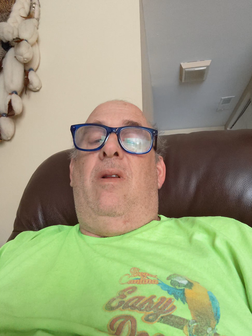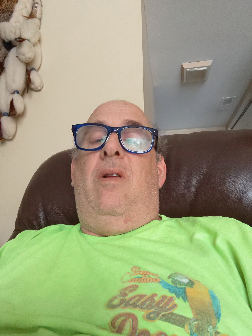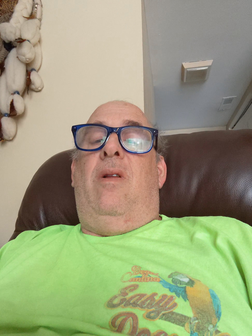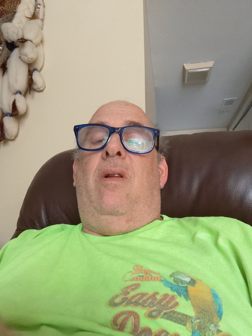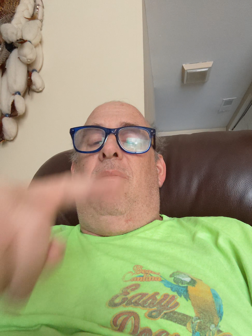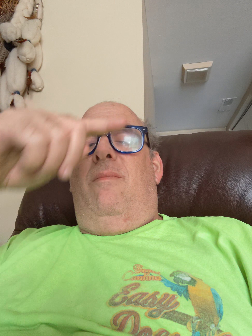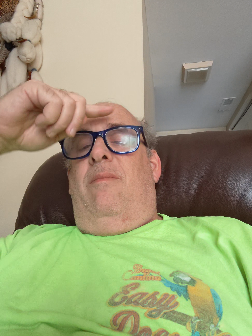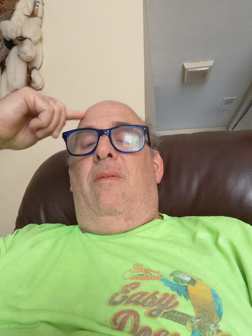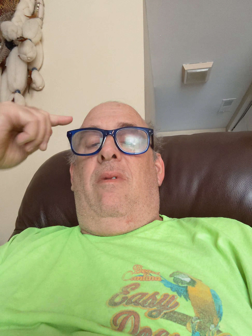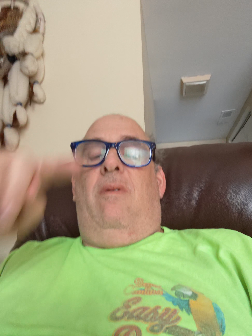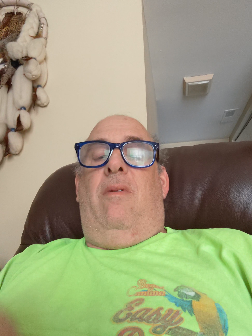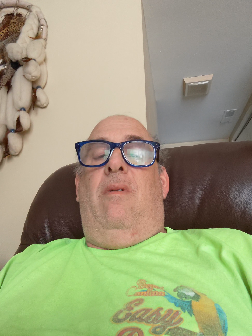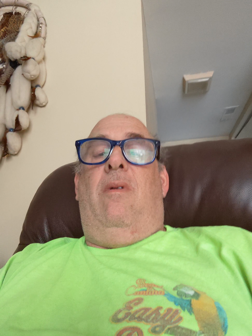black